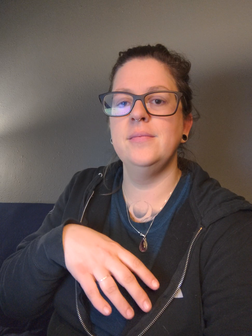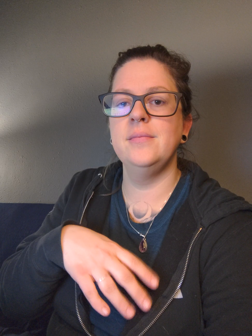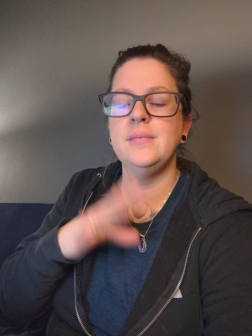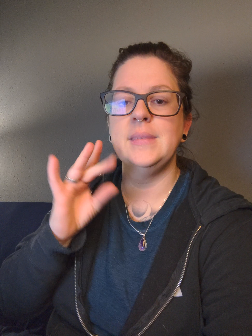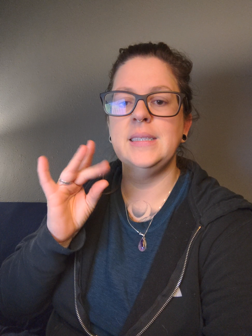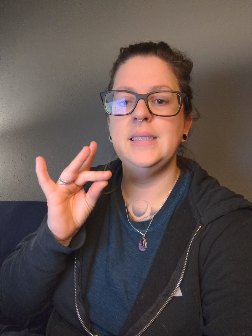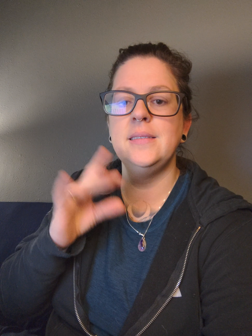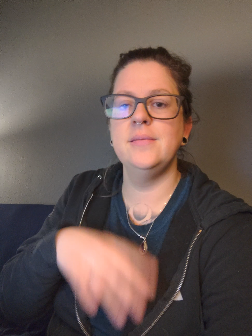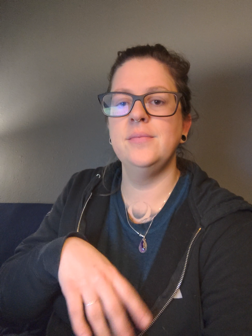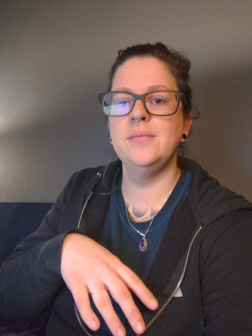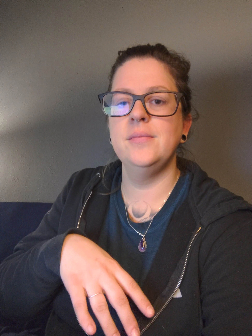sticky